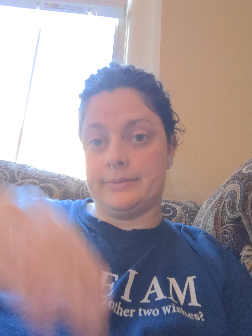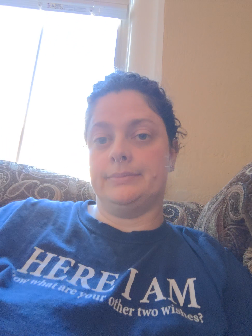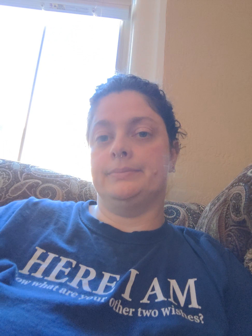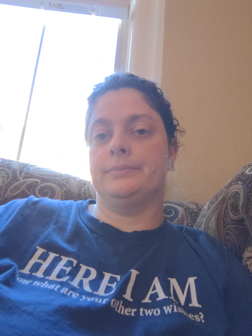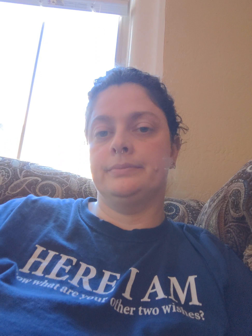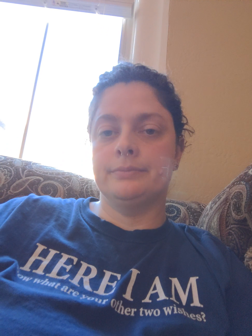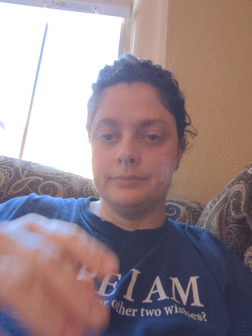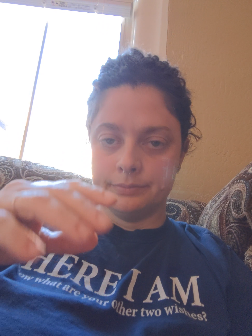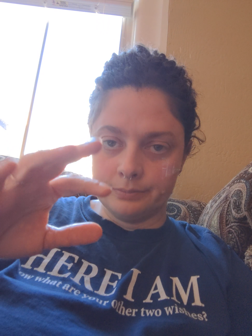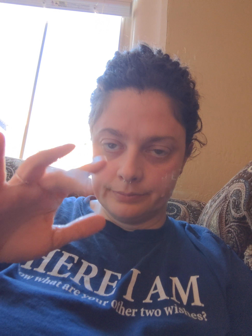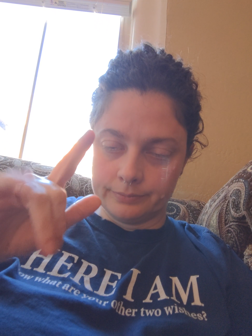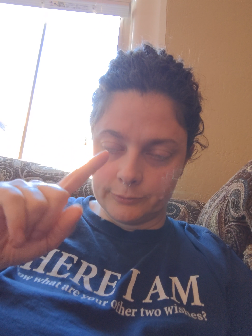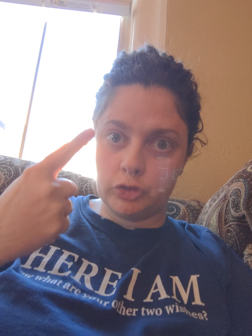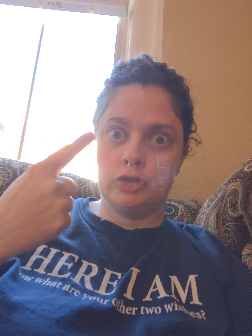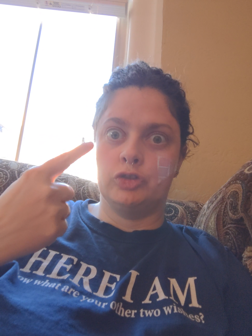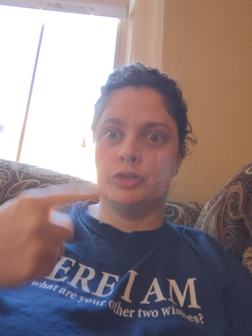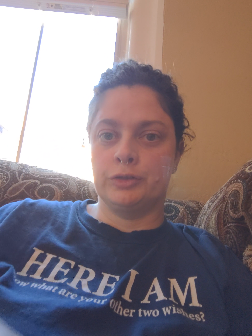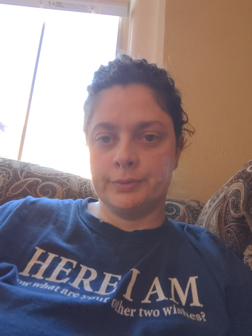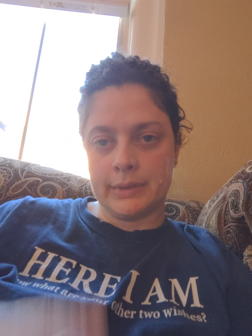first